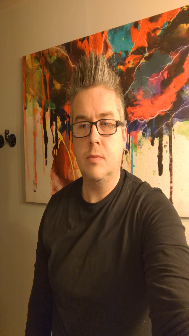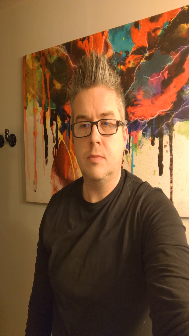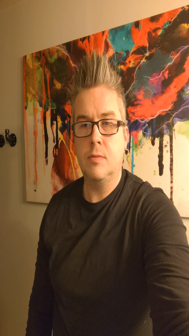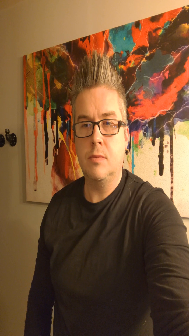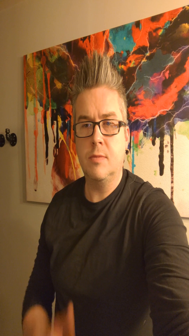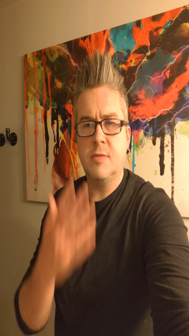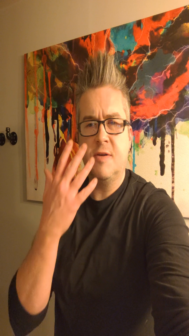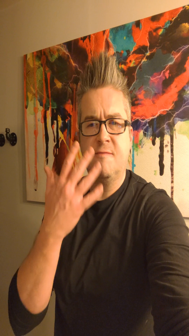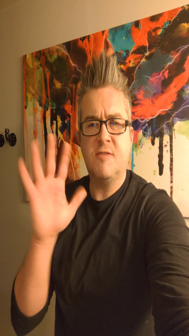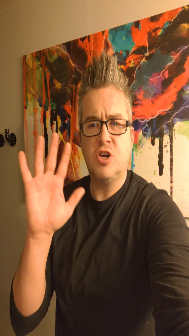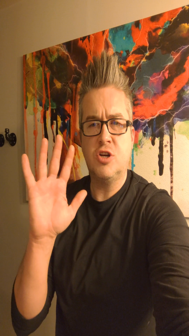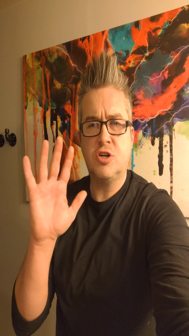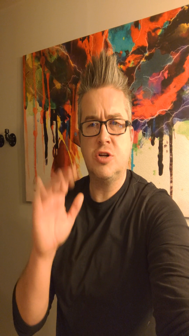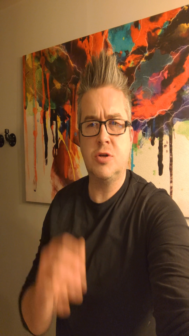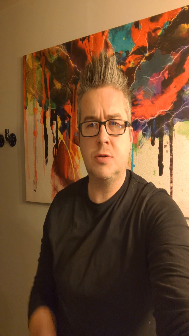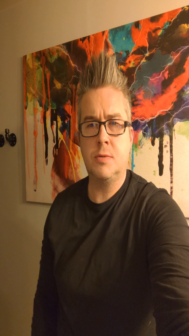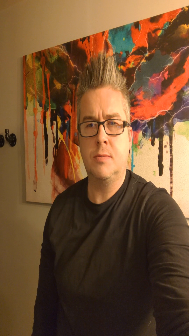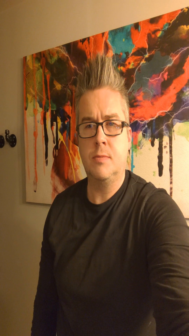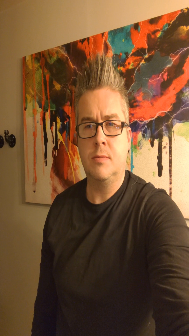finish